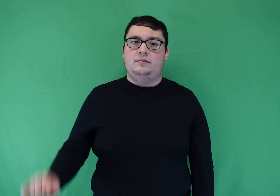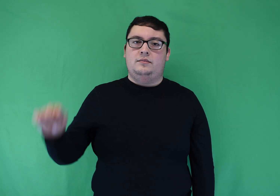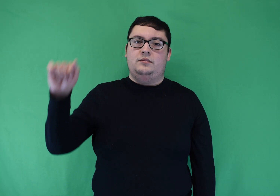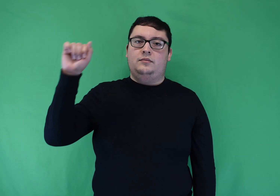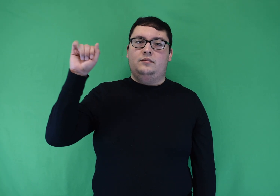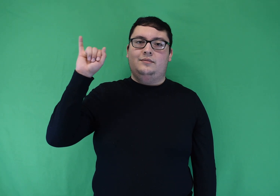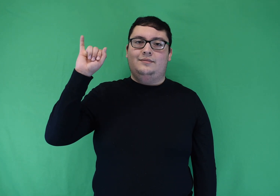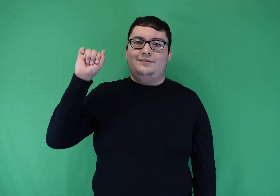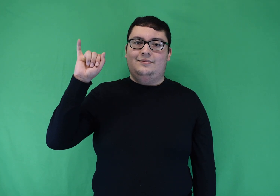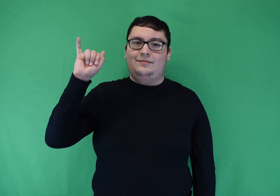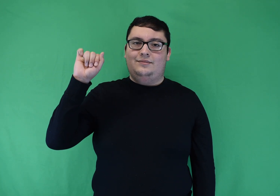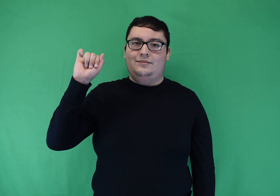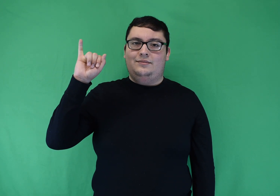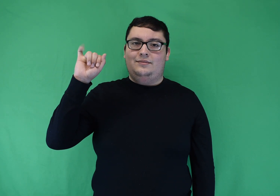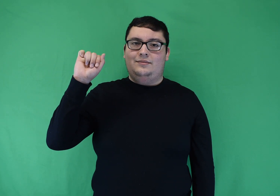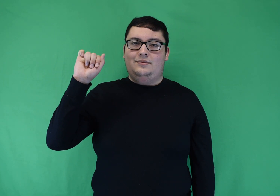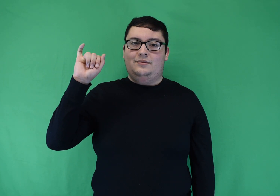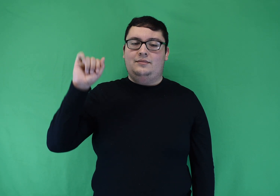sí